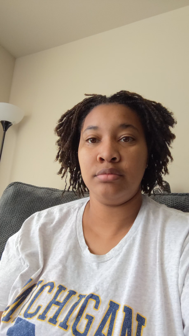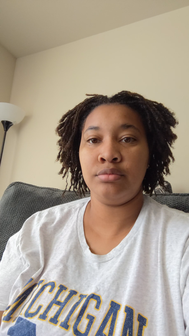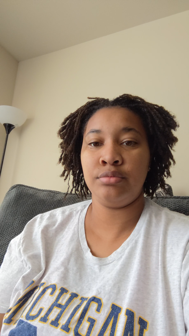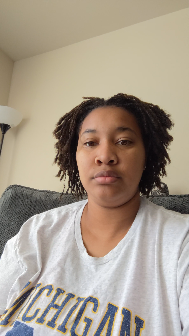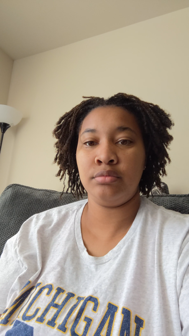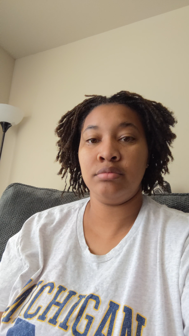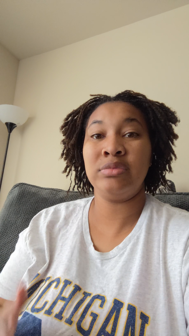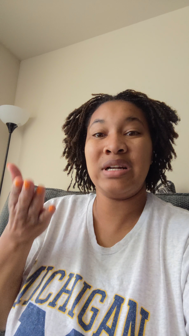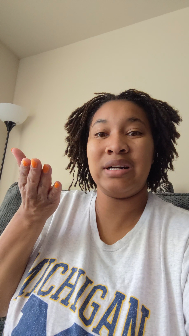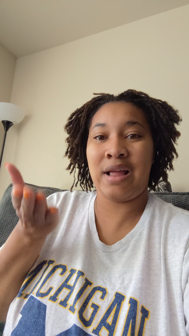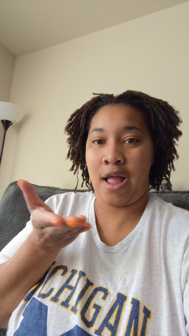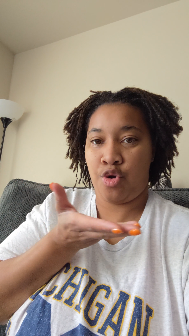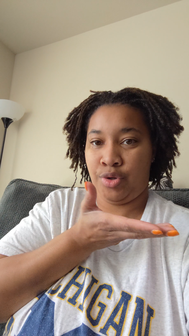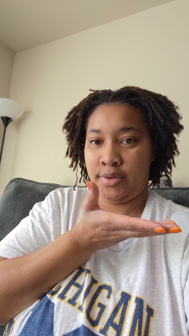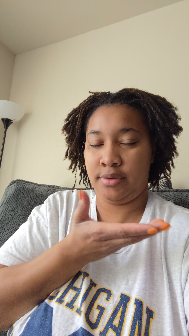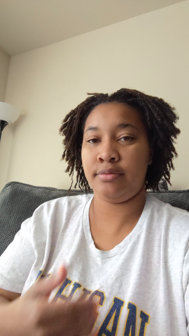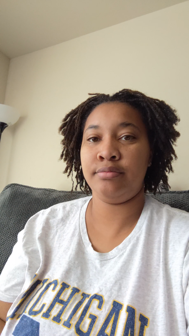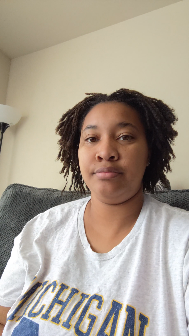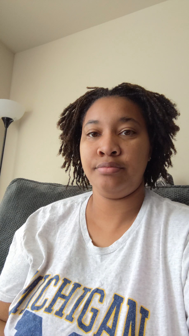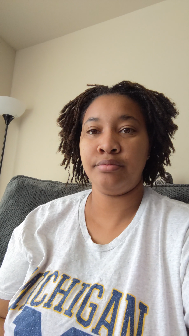carry